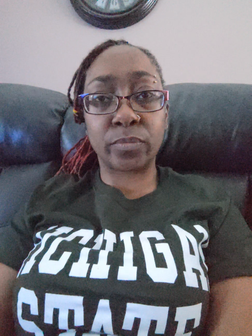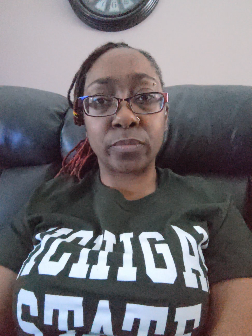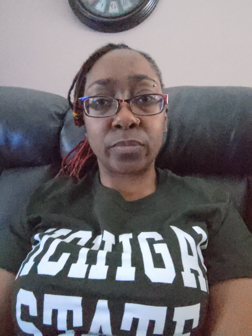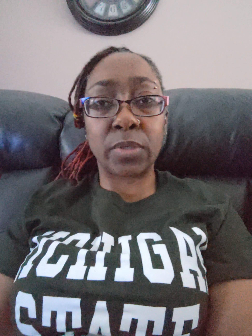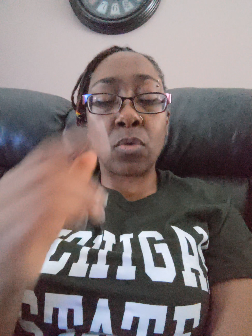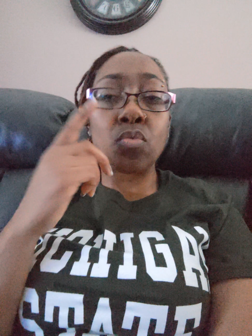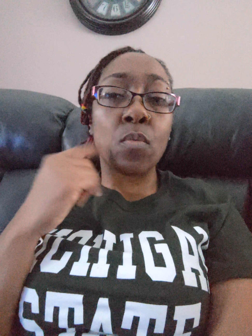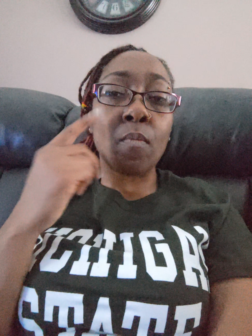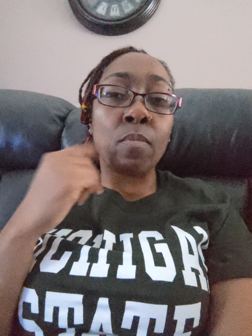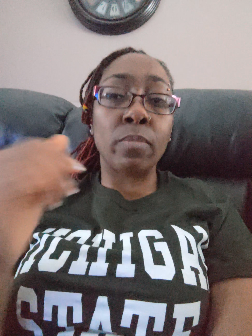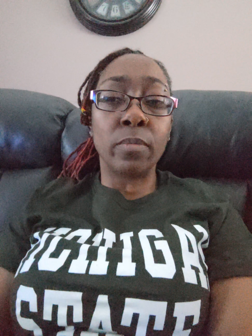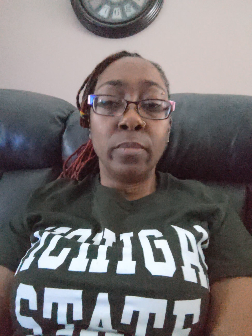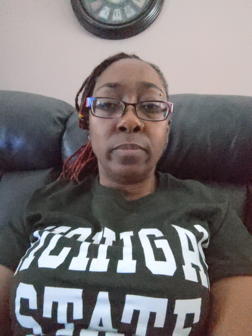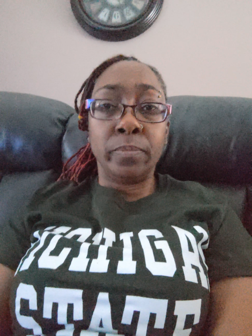cry